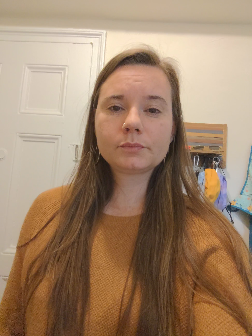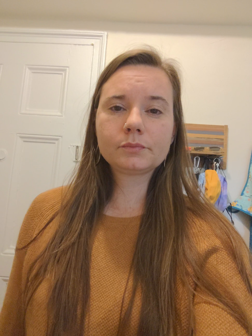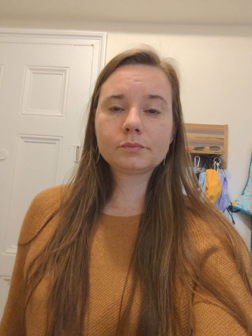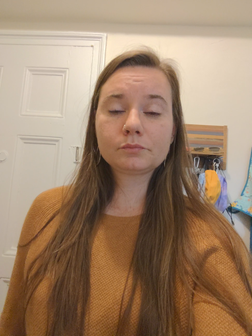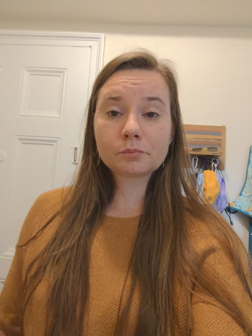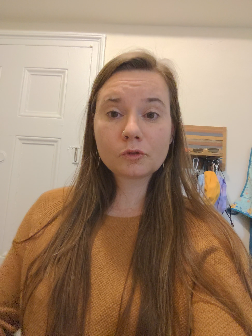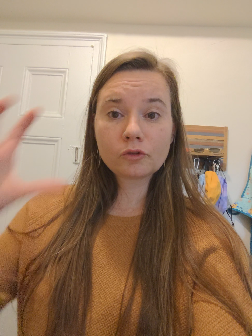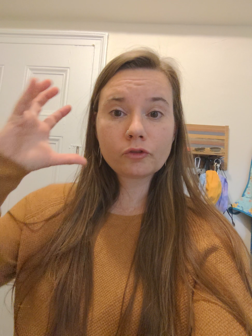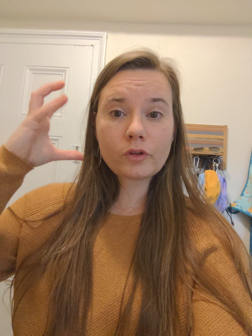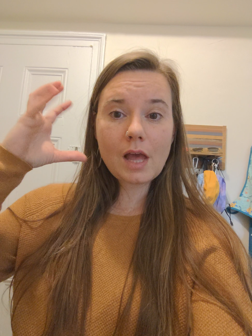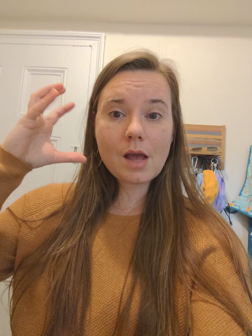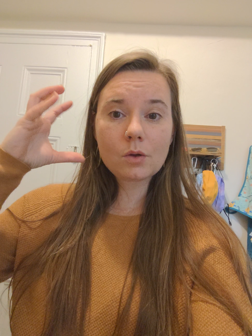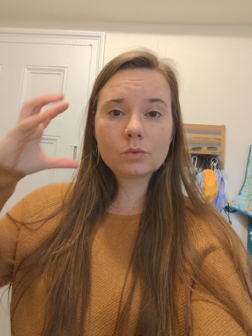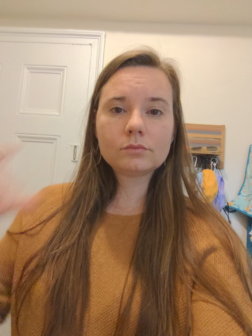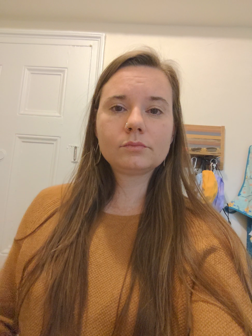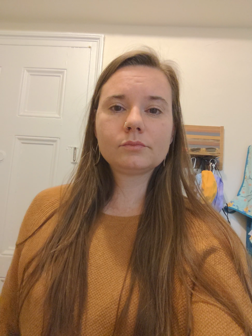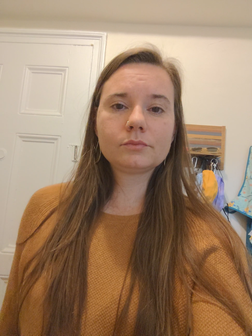radio